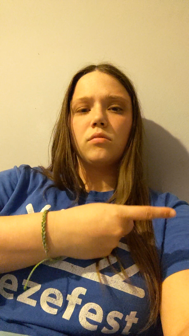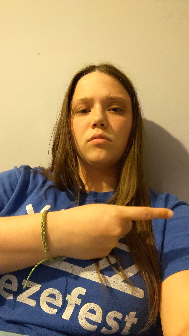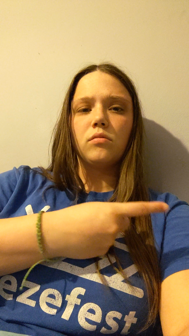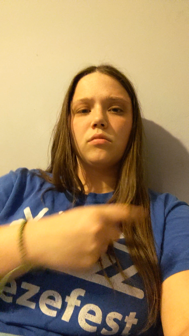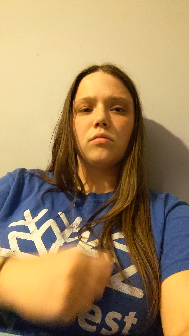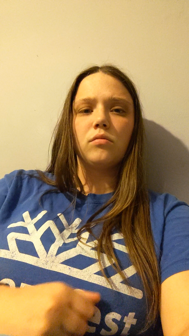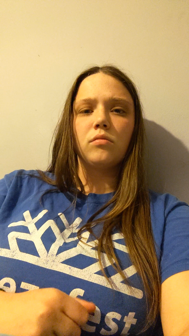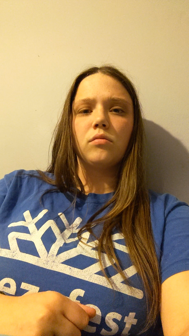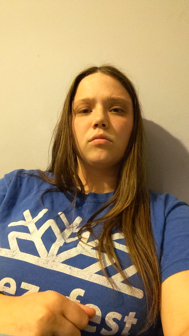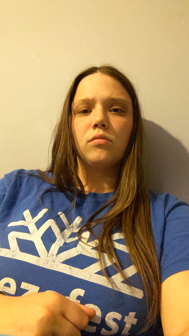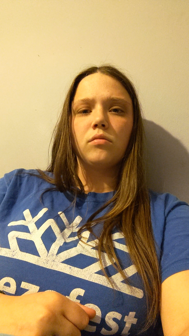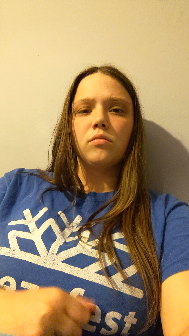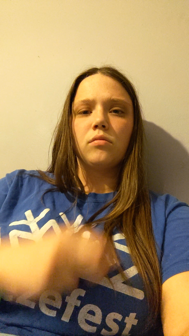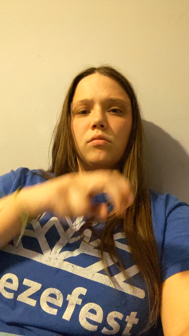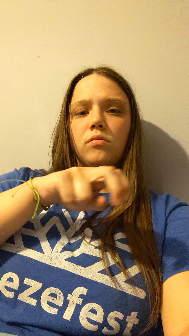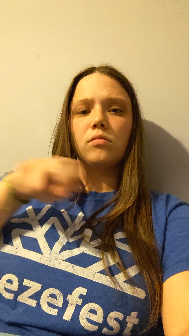couch